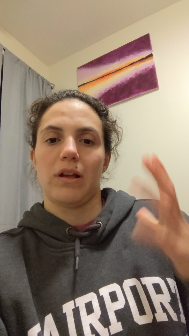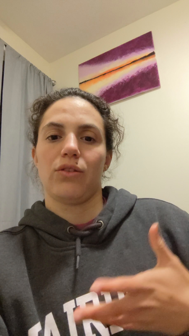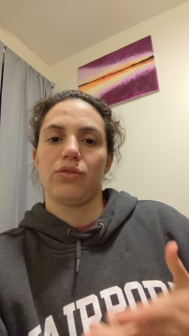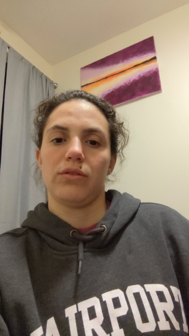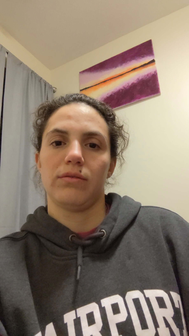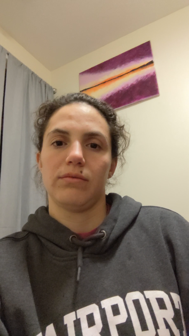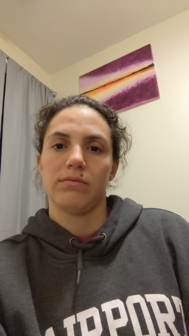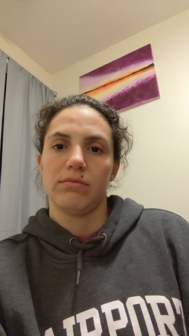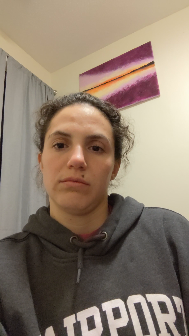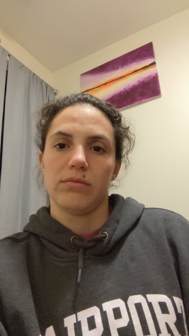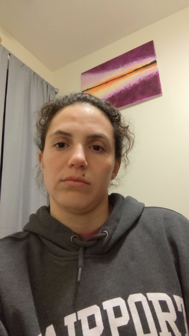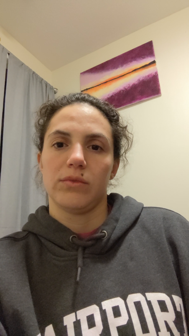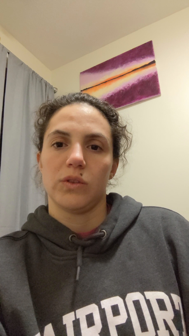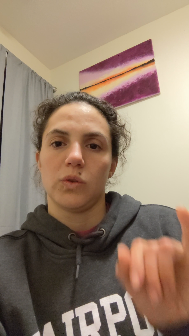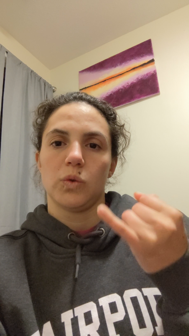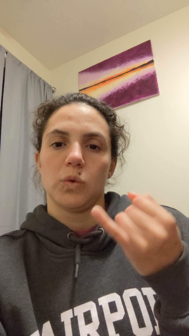juice